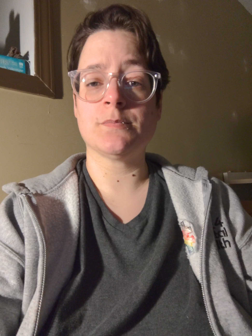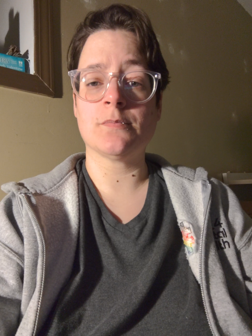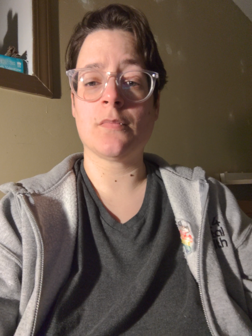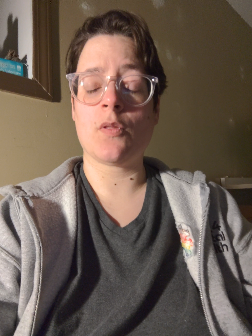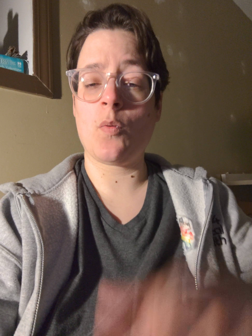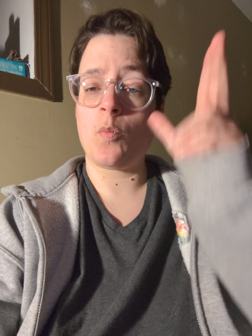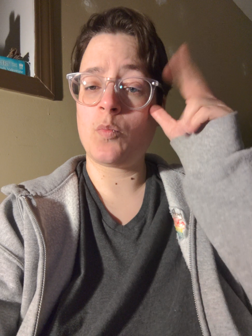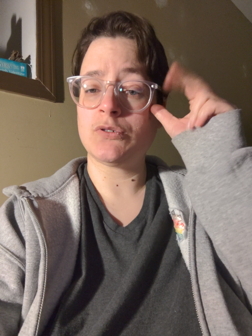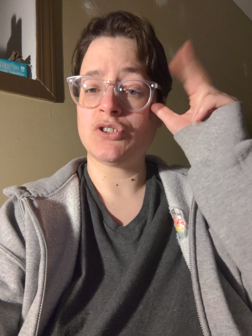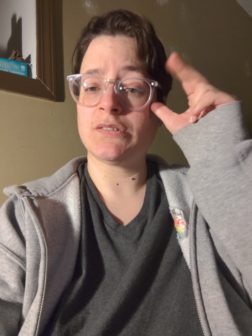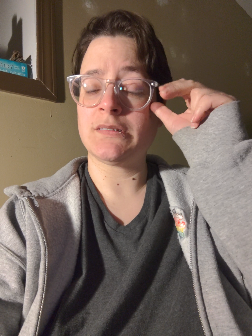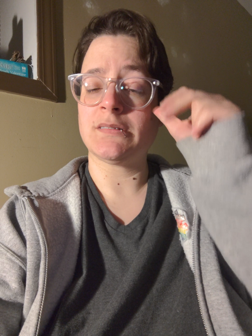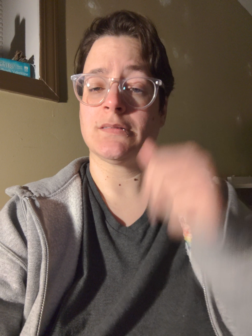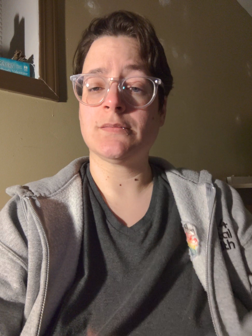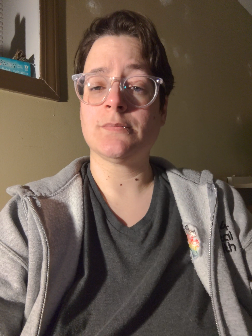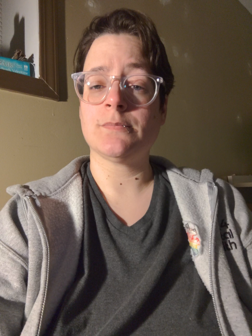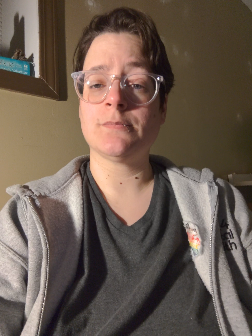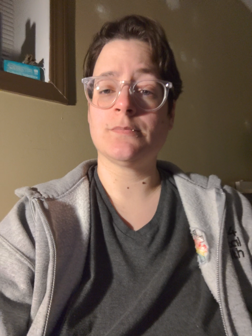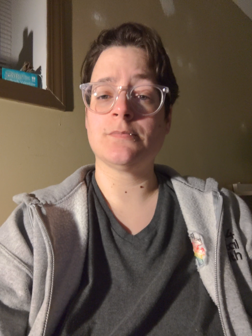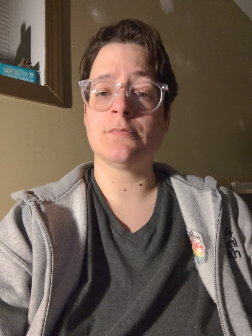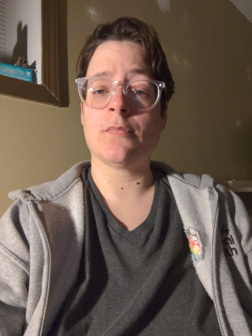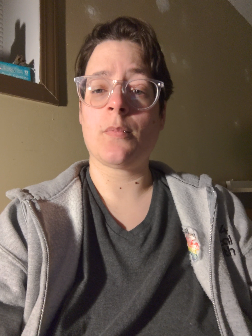horse